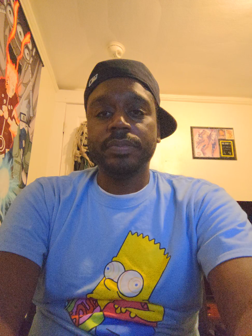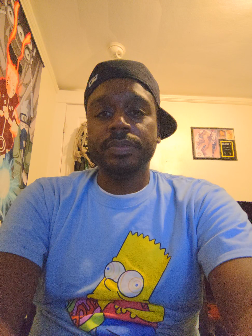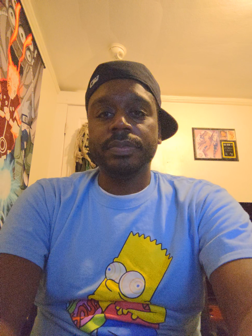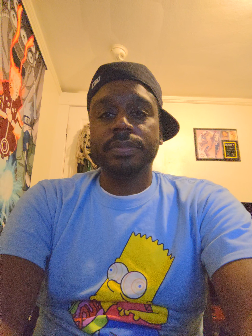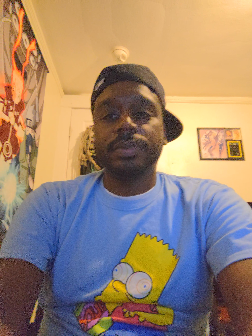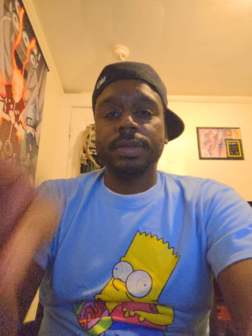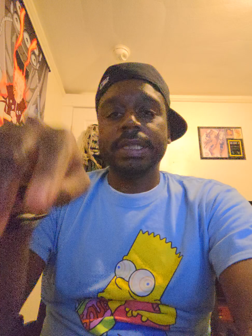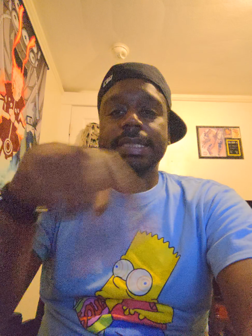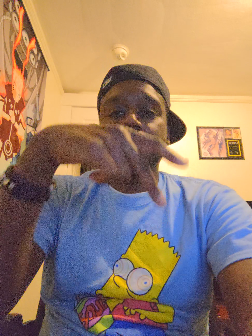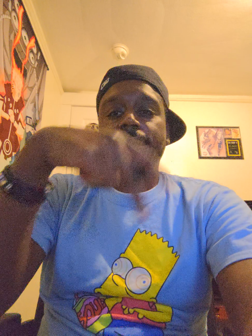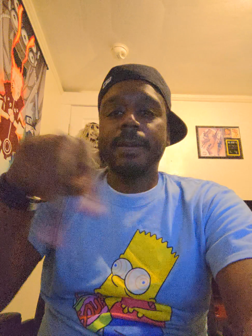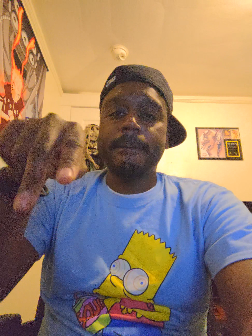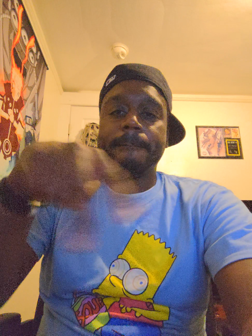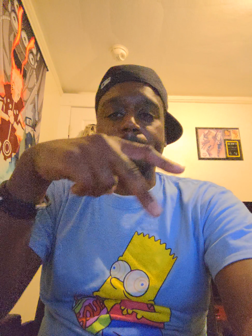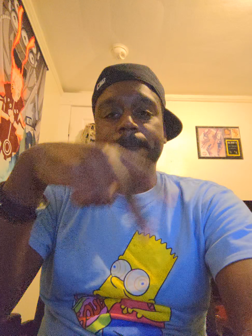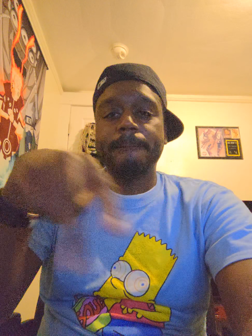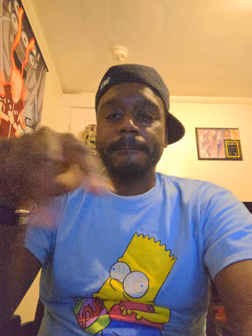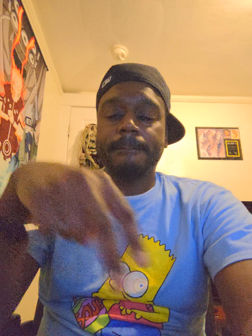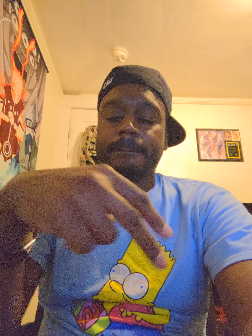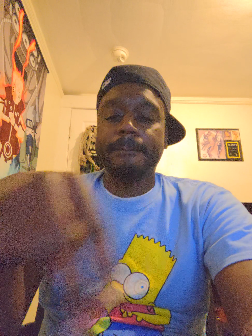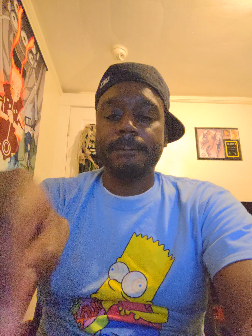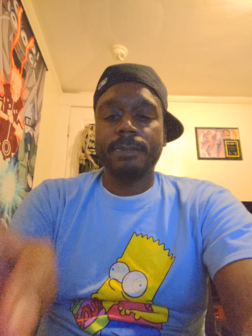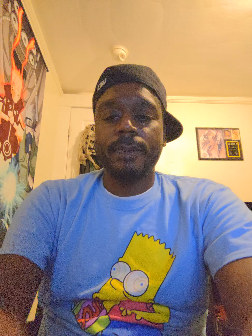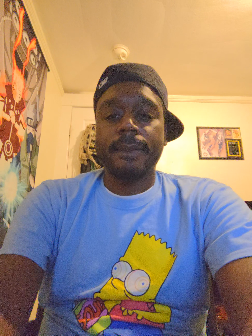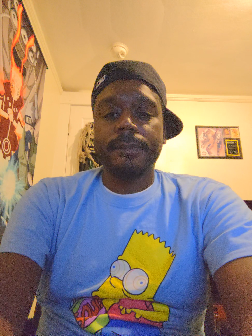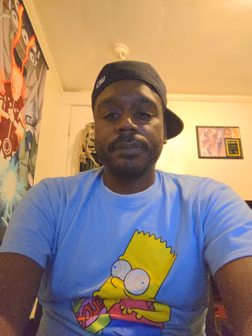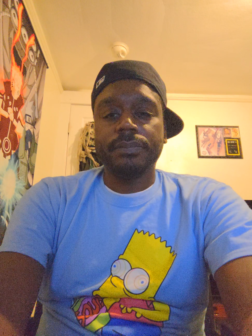dance